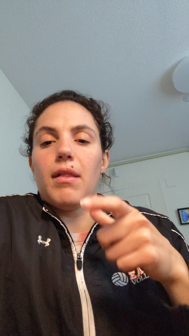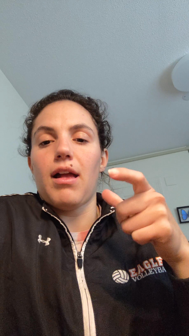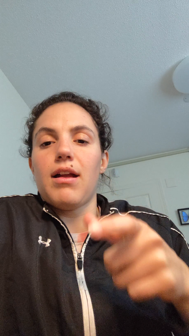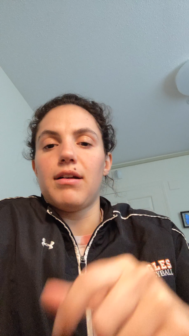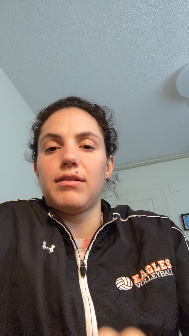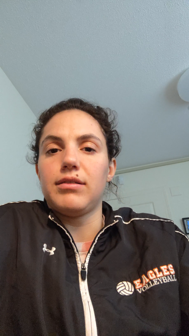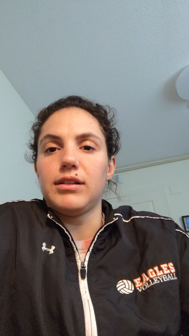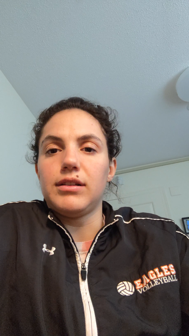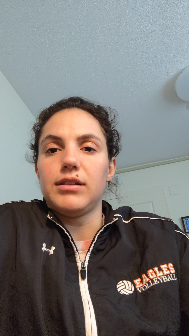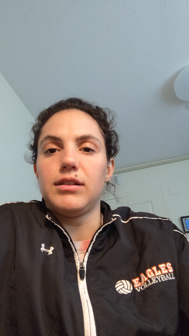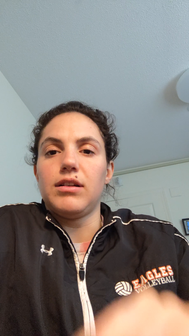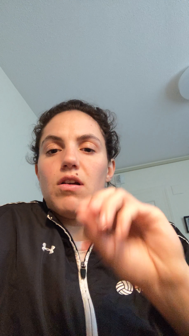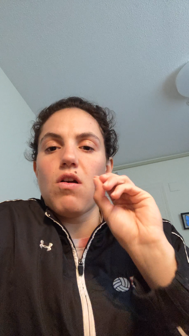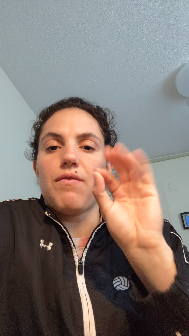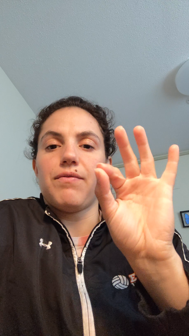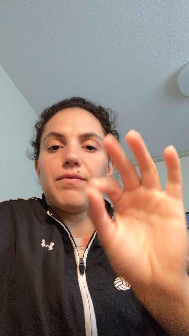of